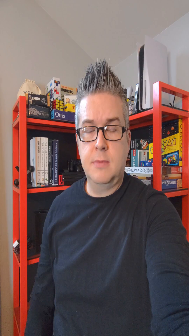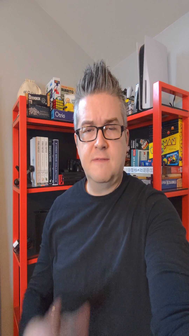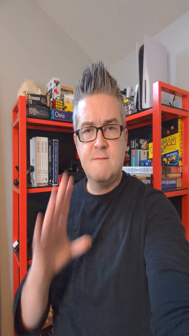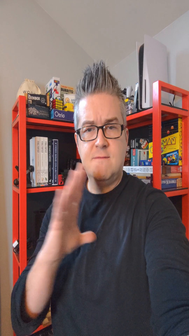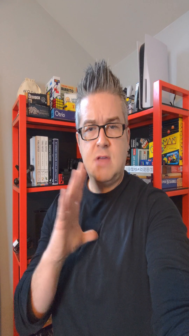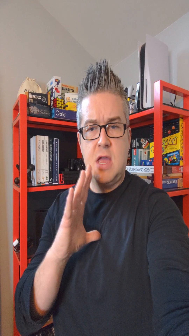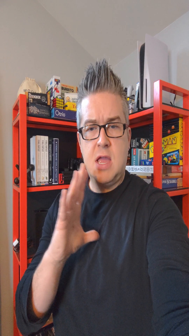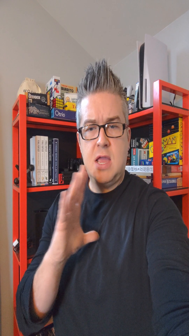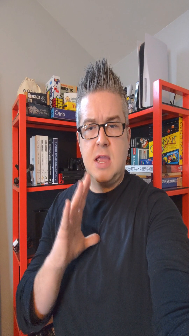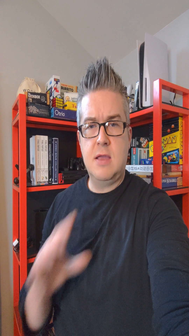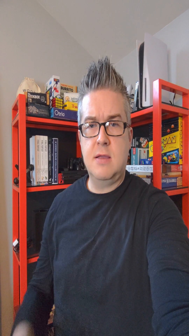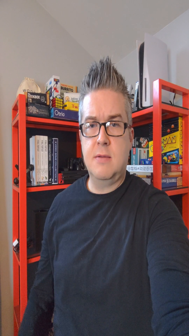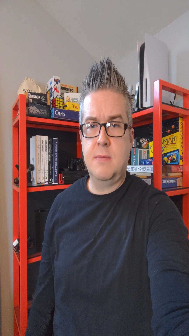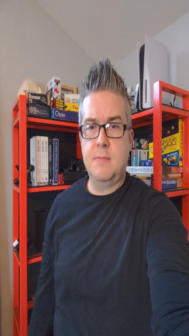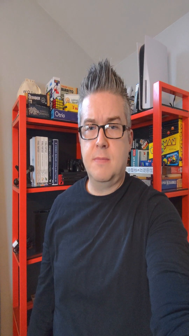fine